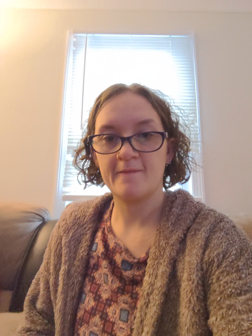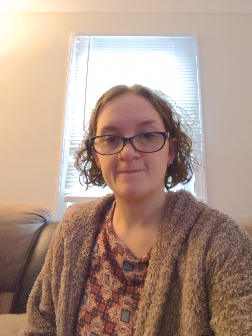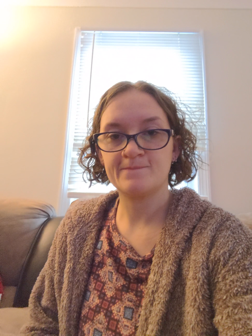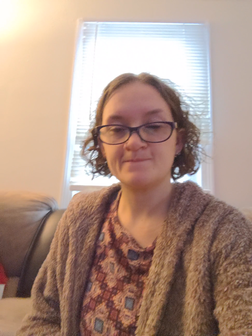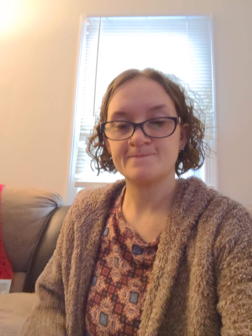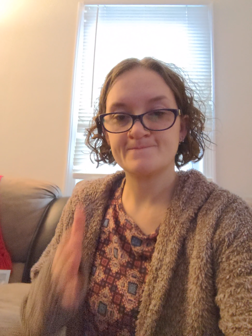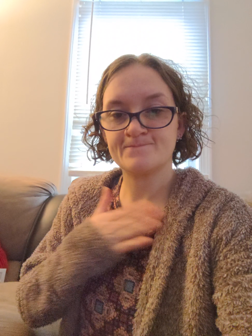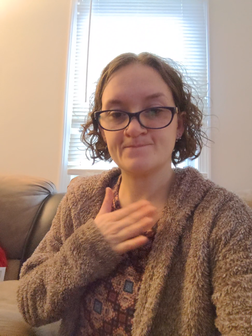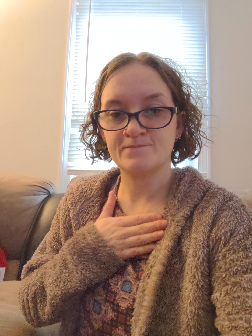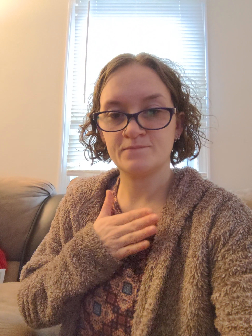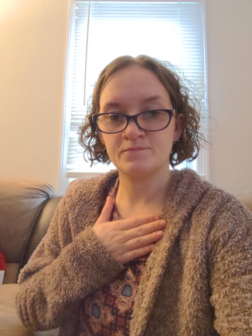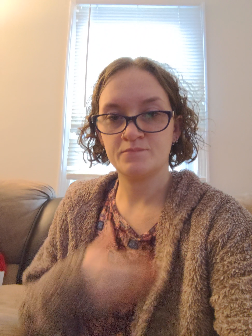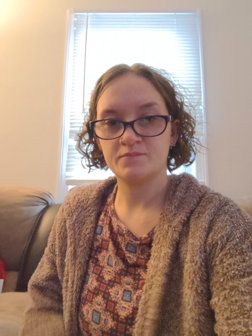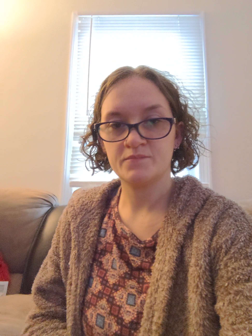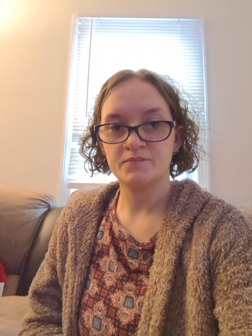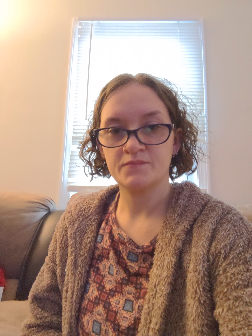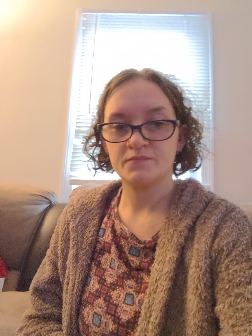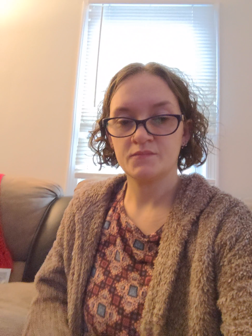my